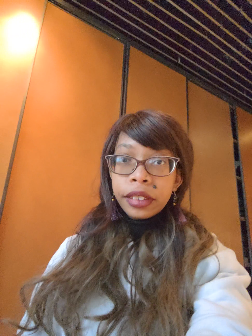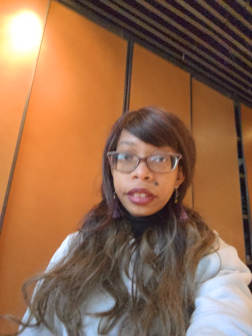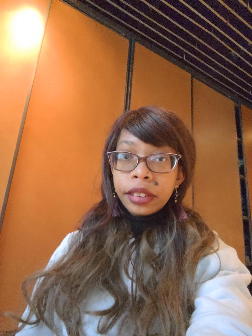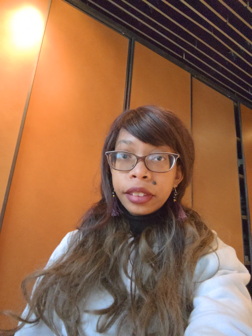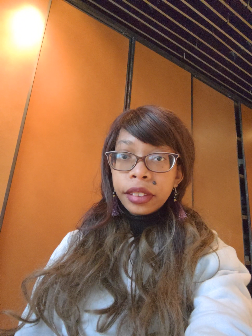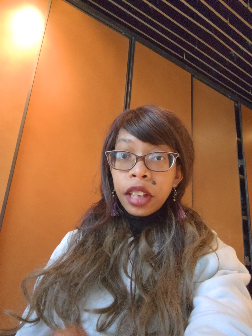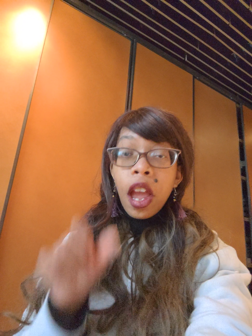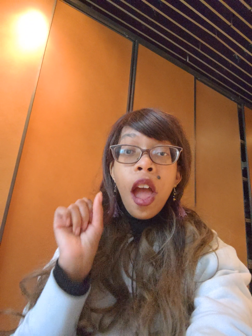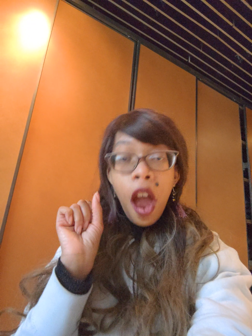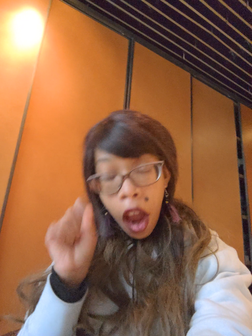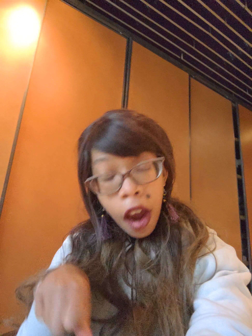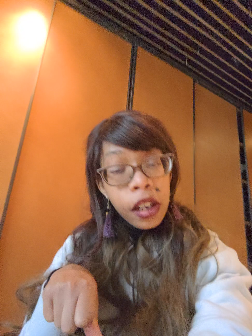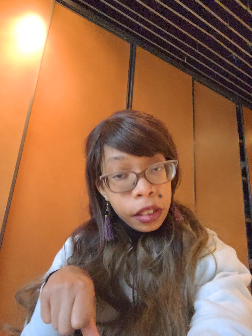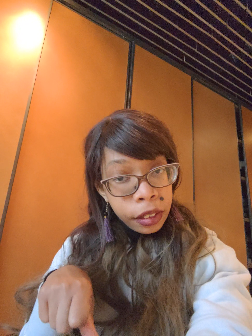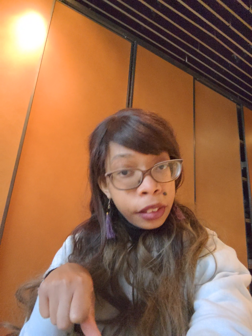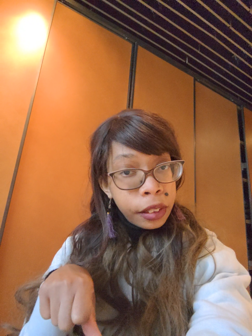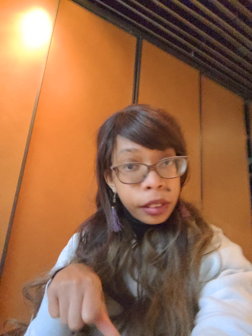can